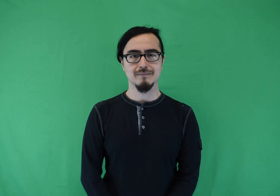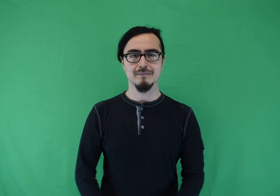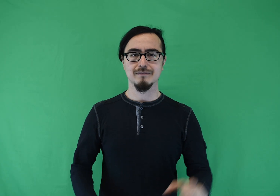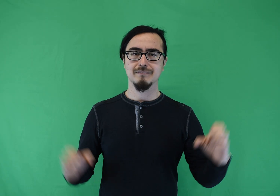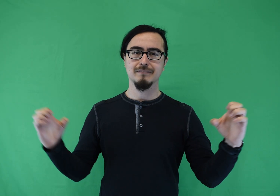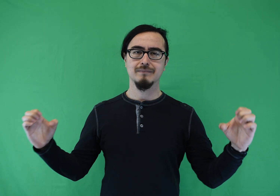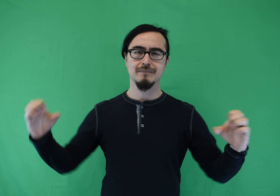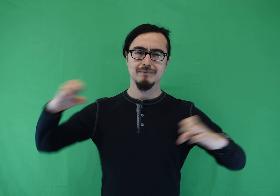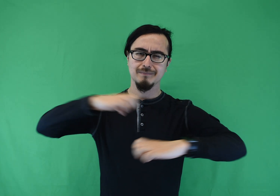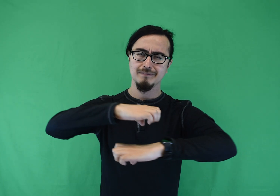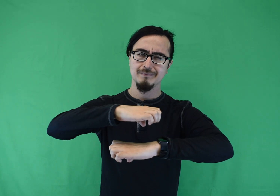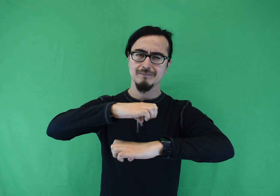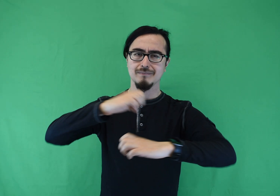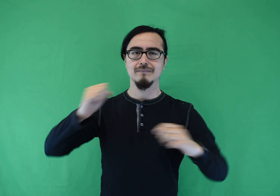epilepsia